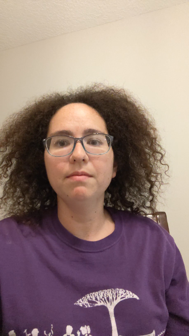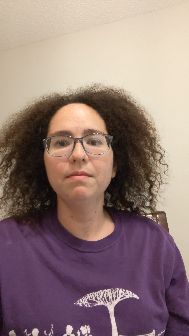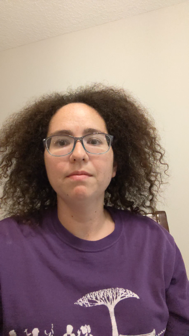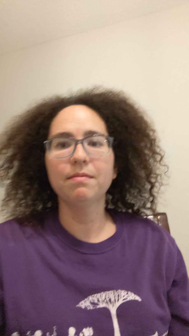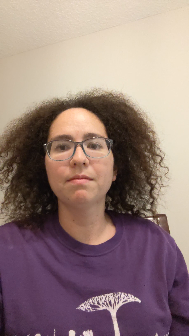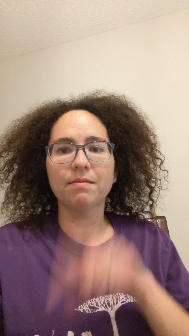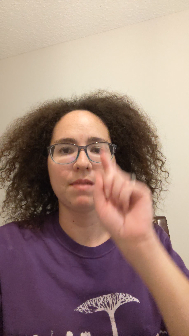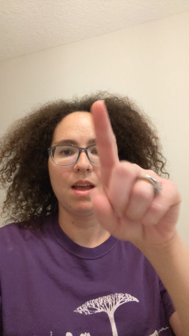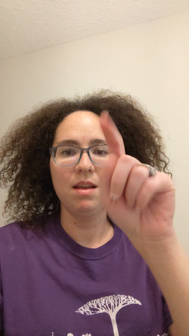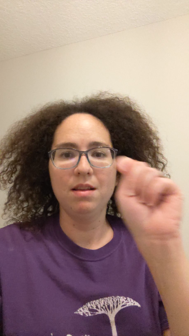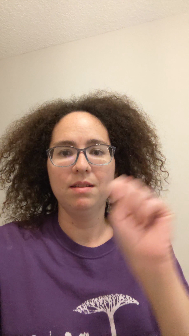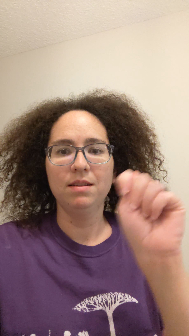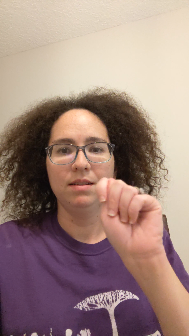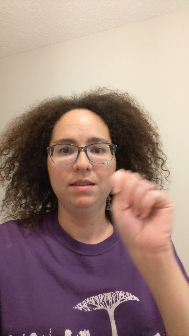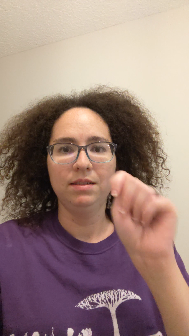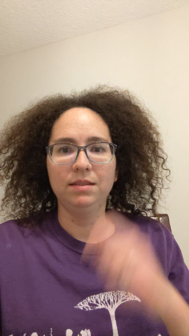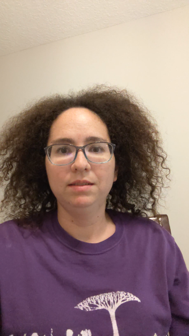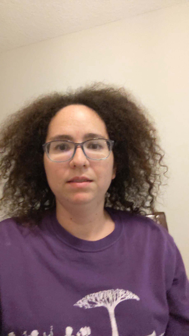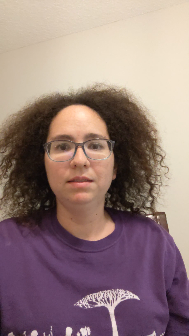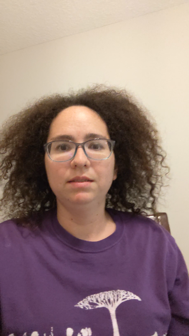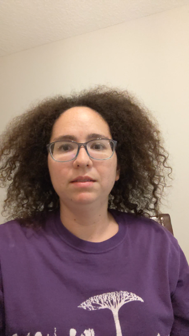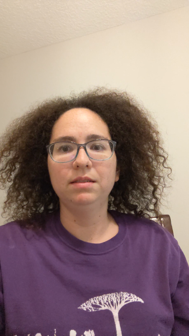go potty